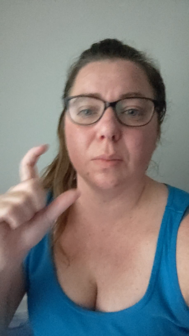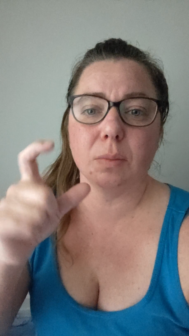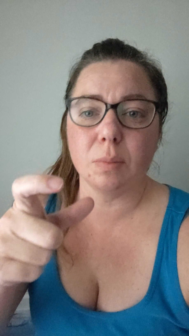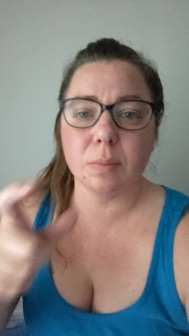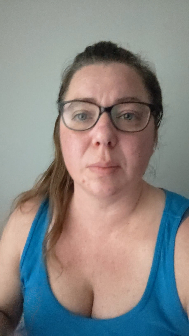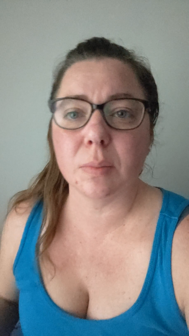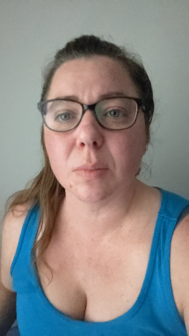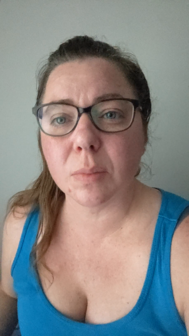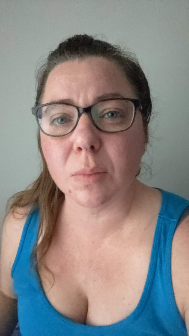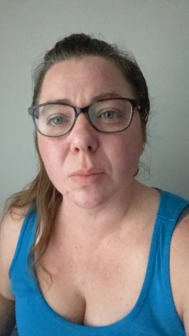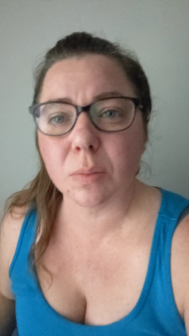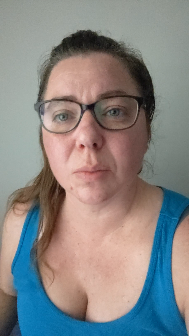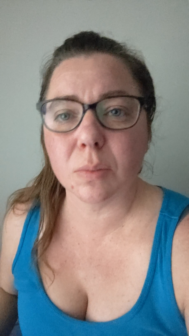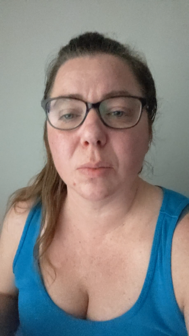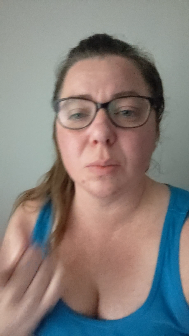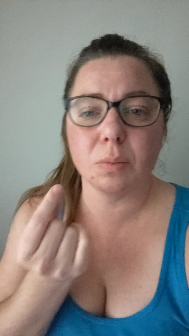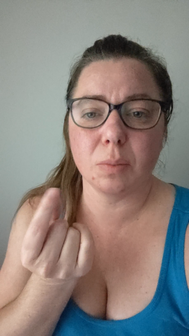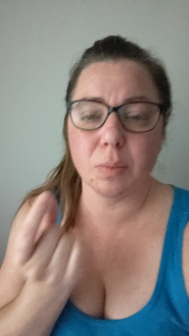do